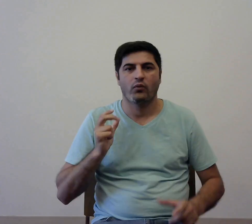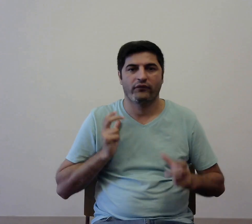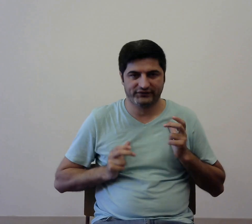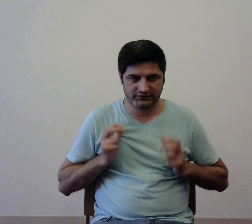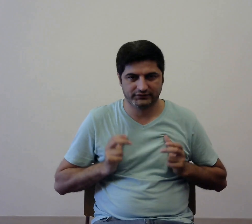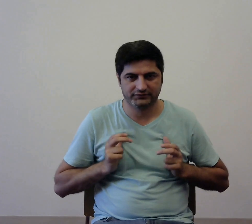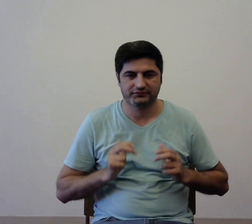universitet